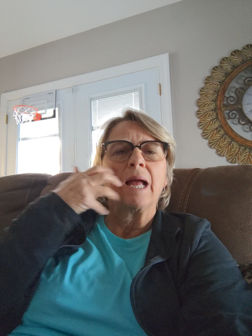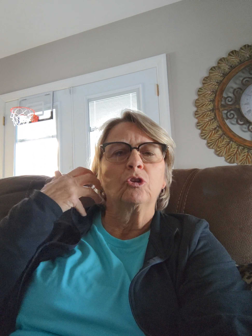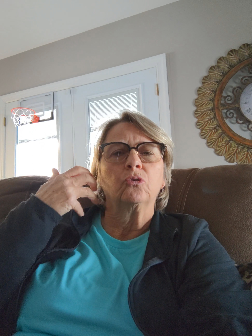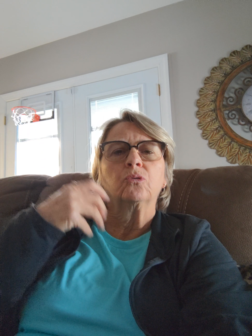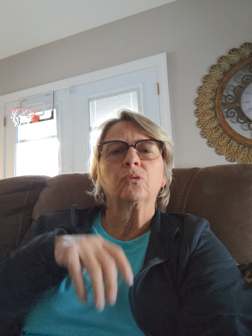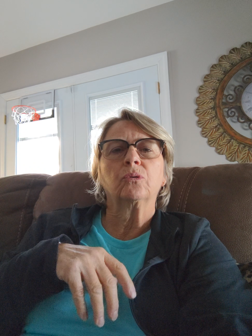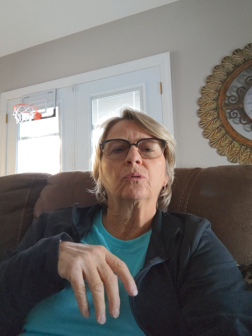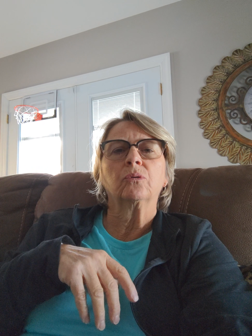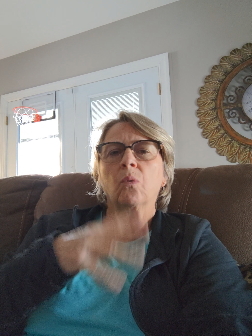tiger